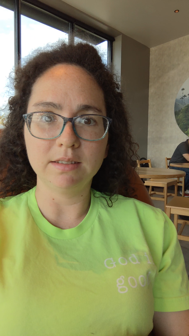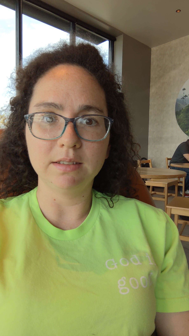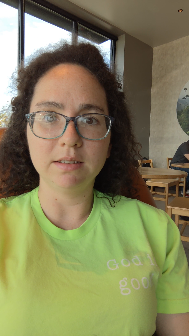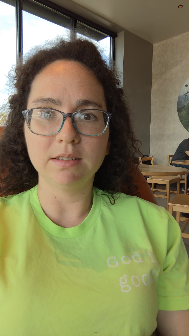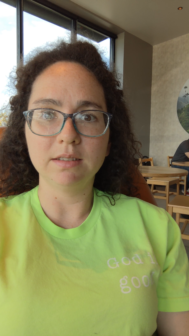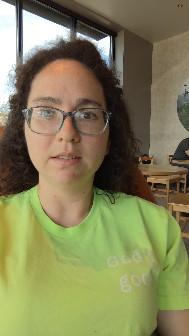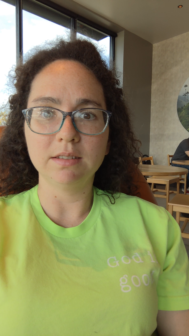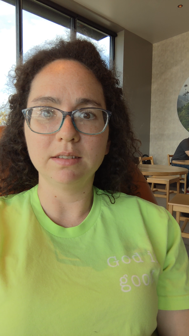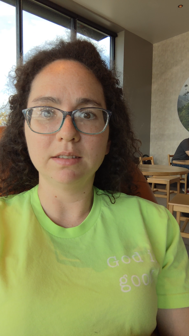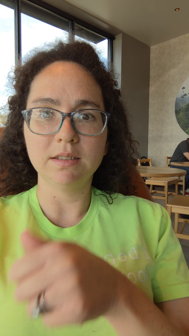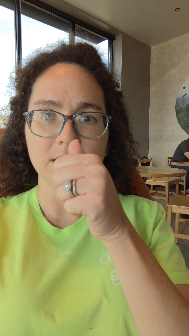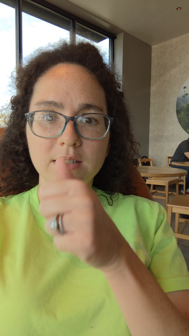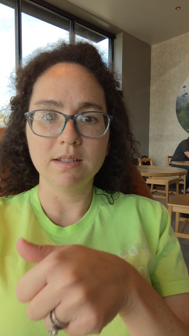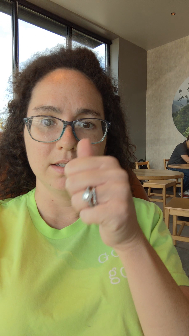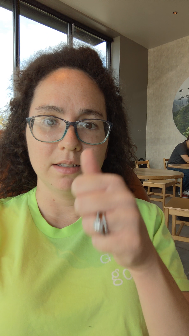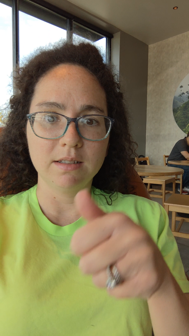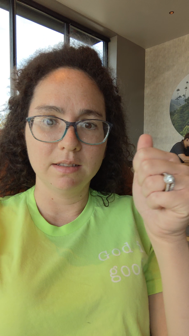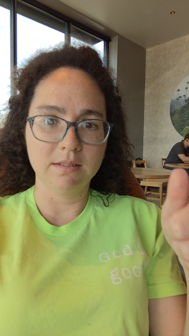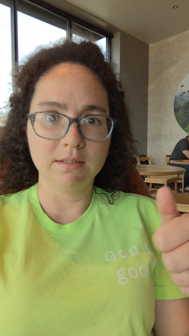each